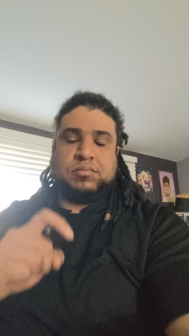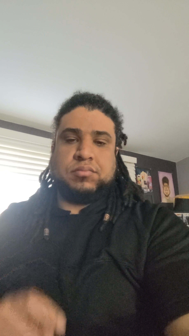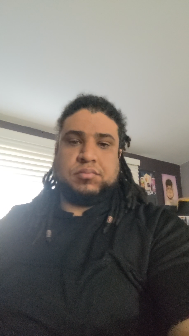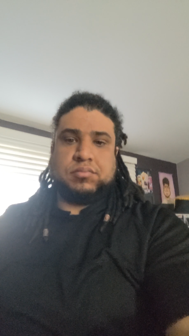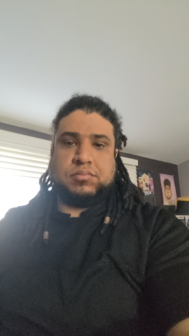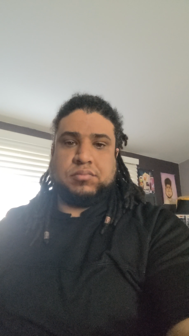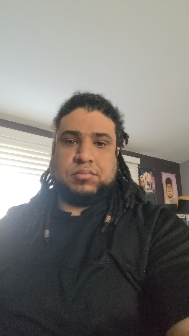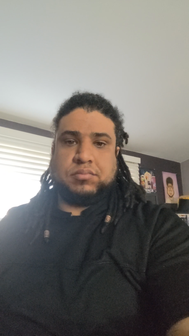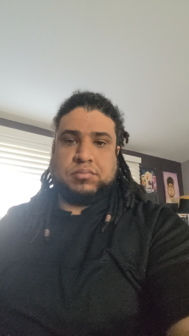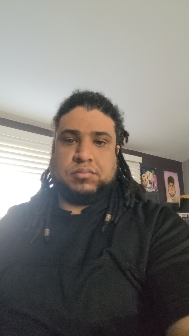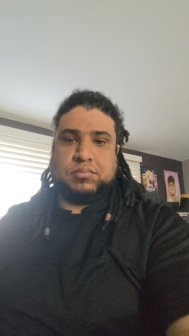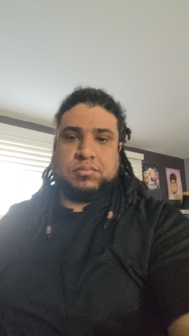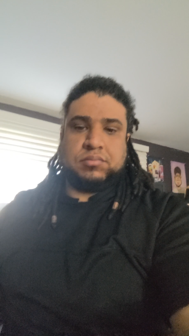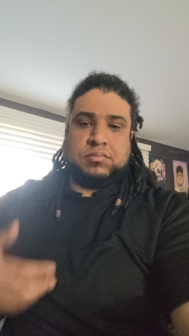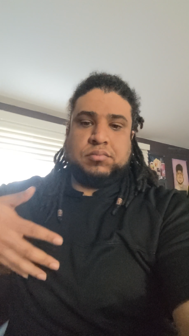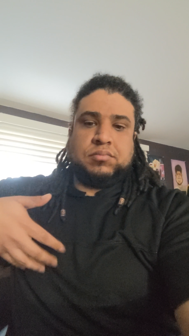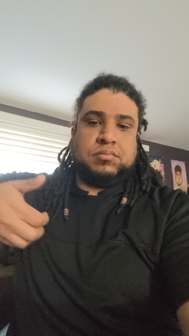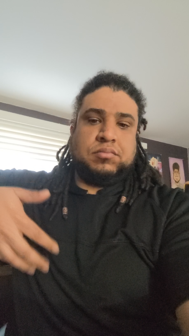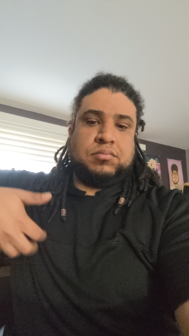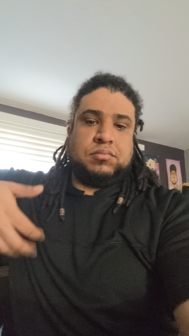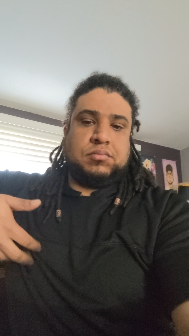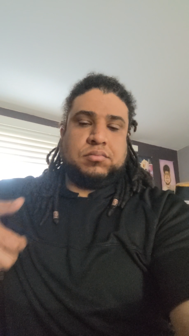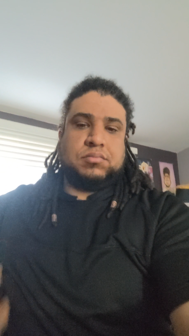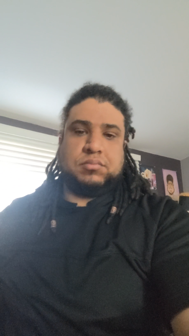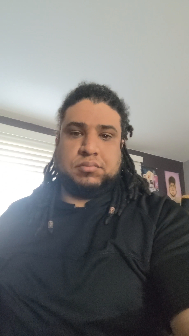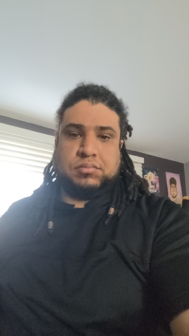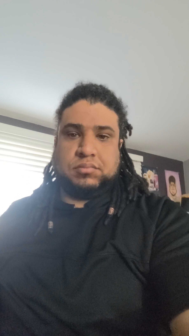monkey